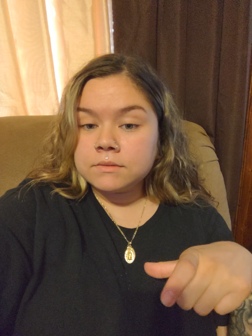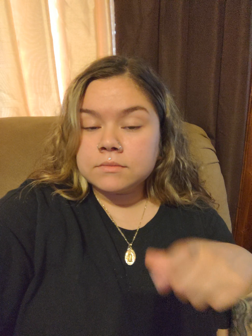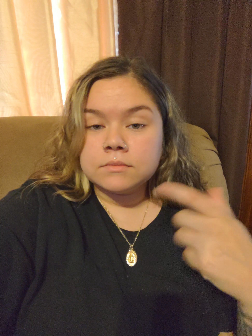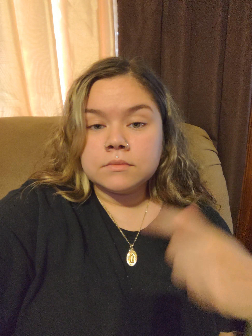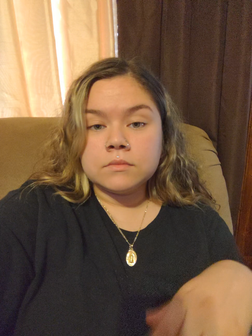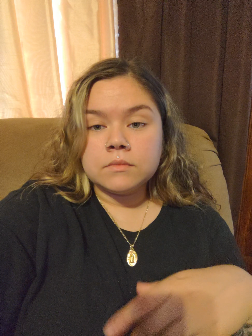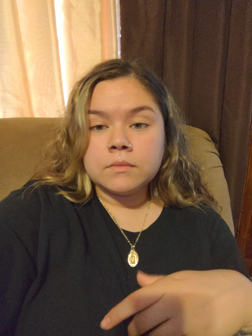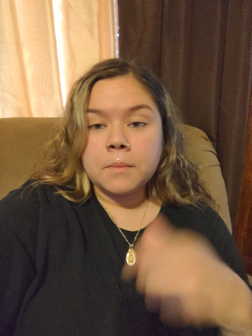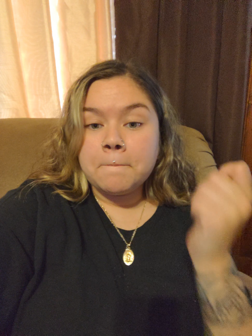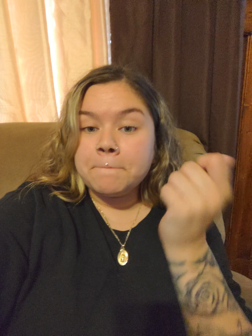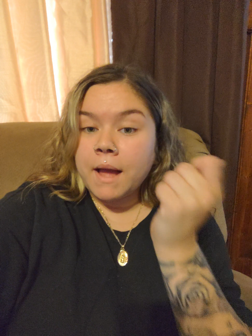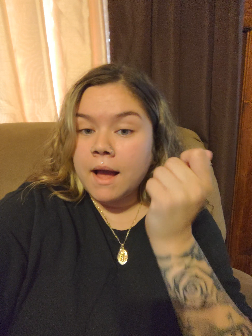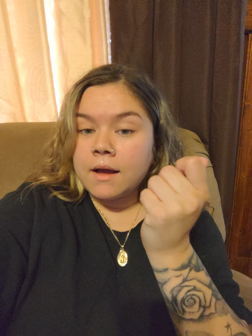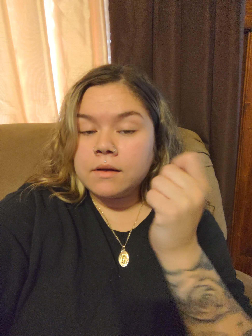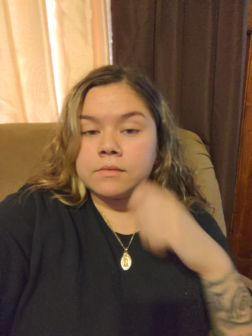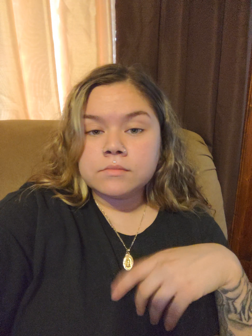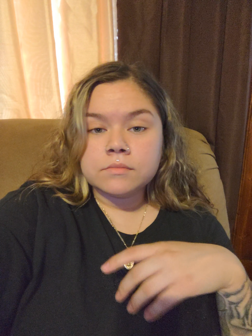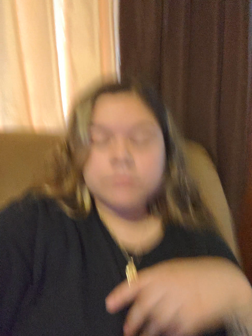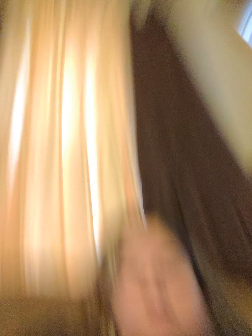bat